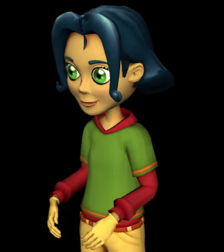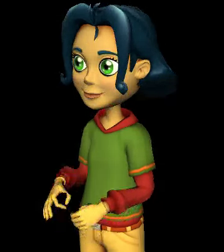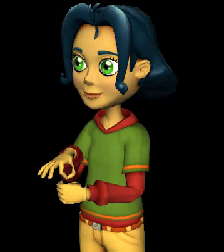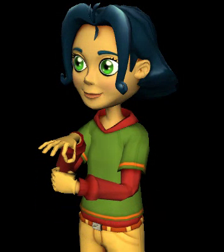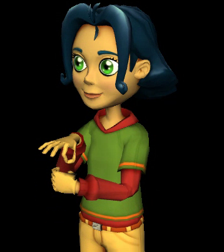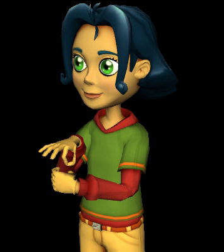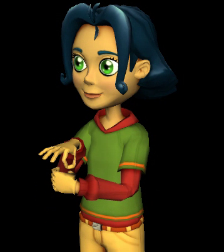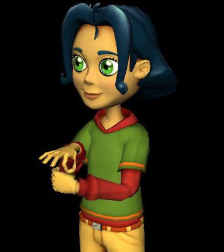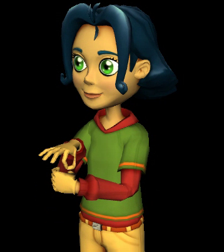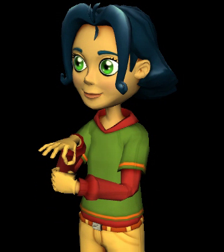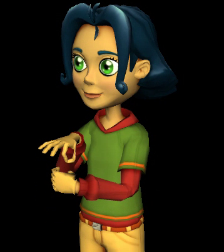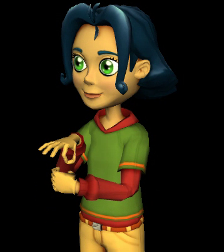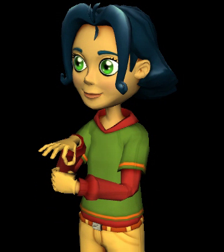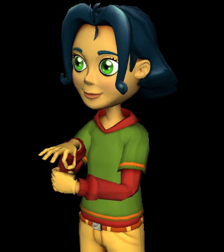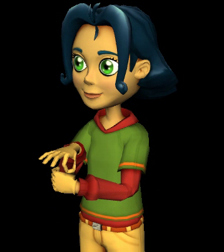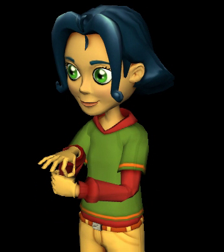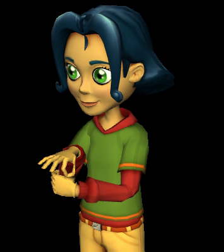شاي